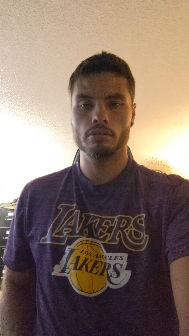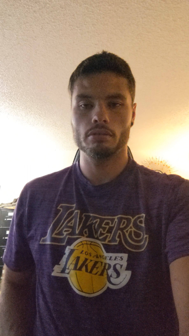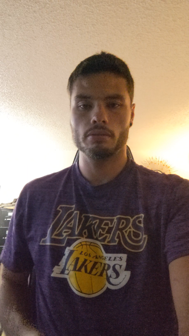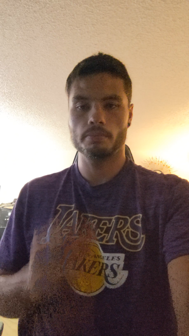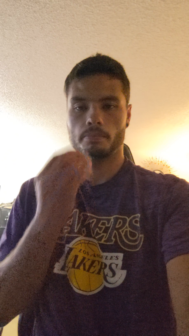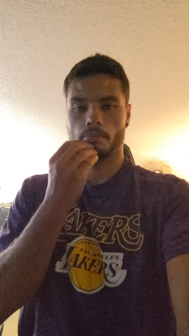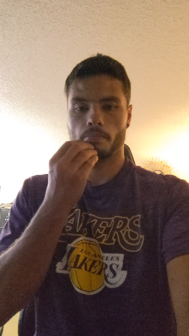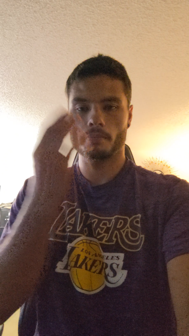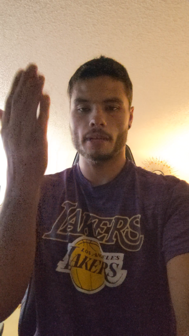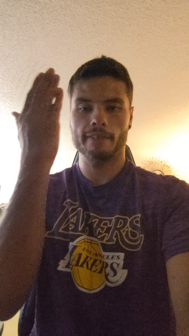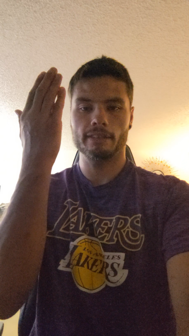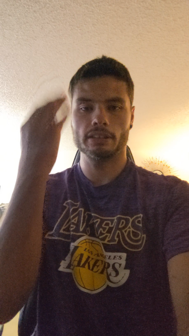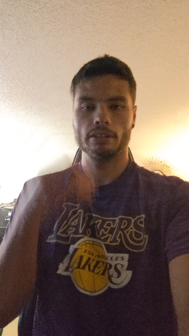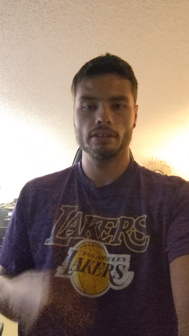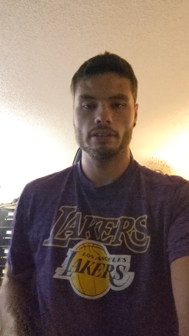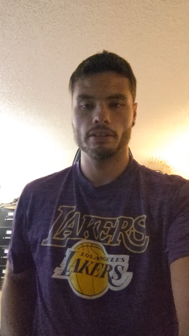breakfast